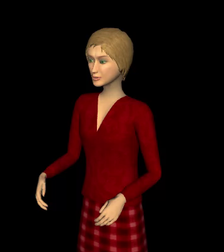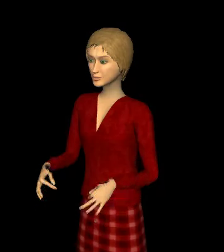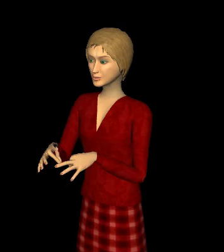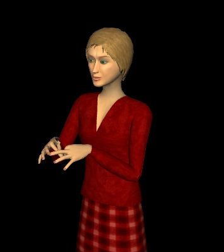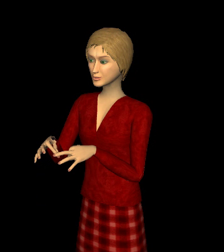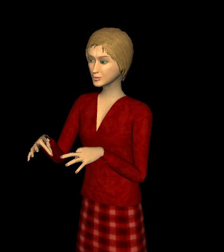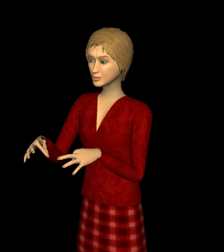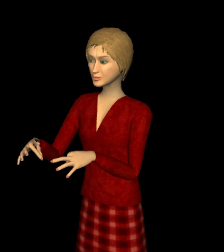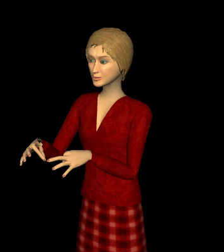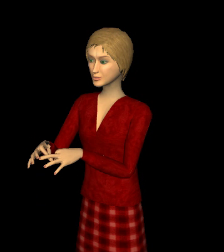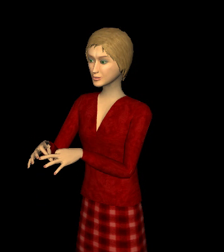غرفة